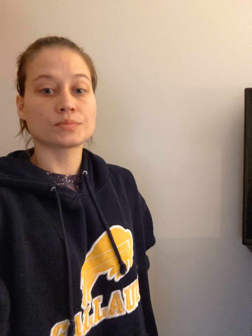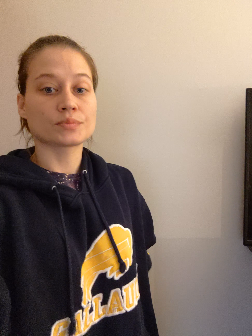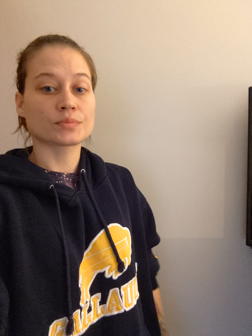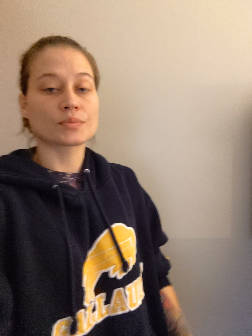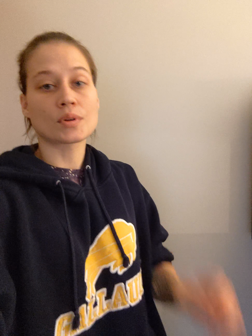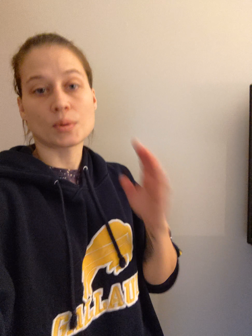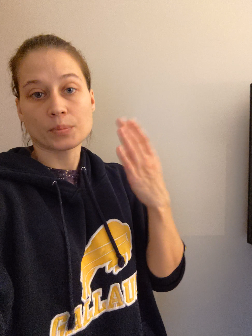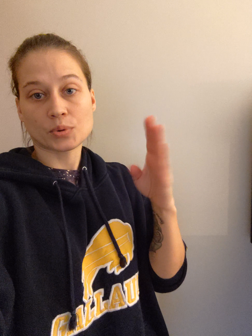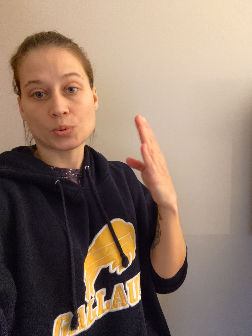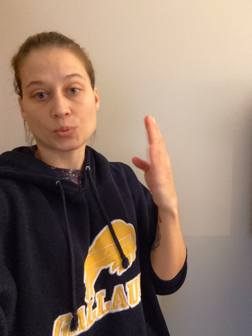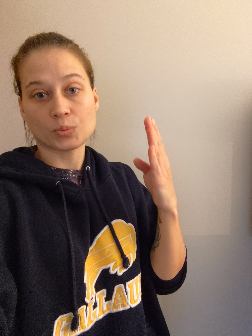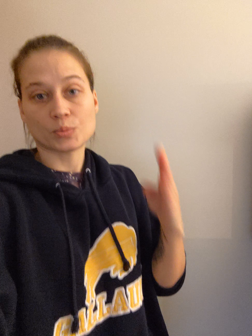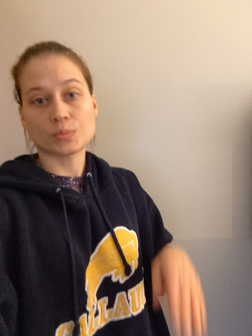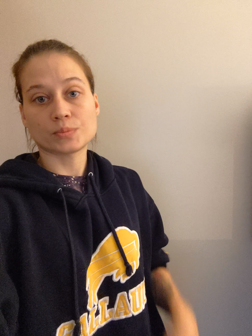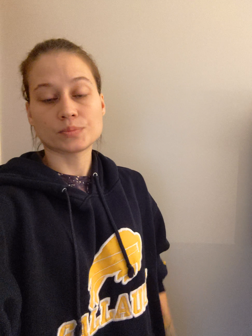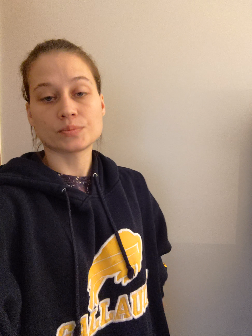blue